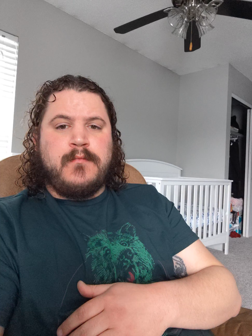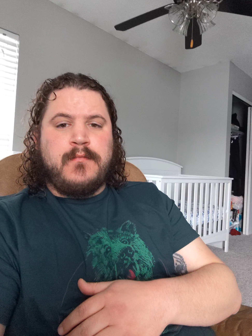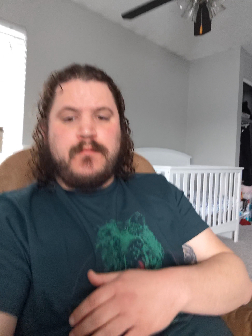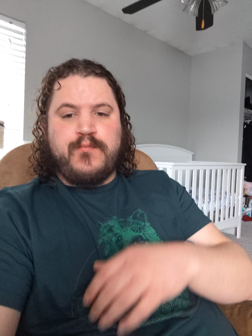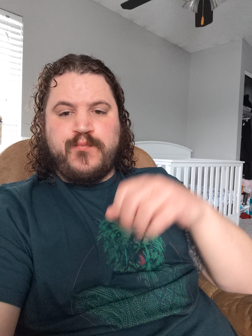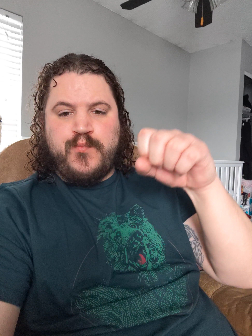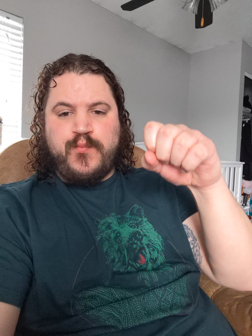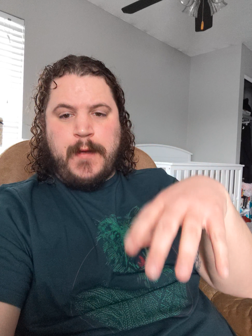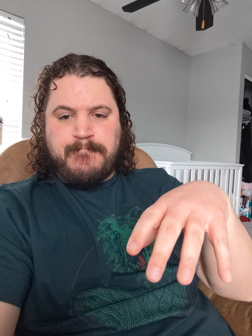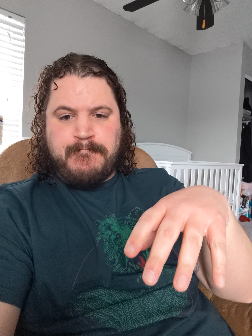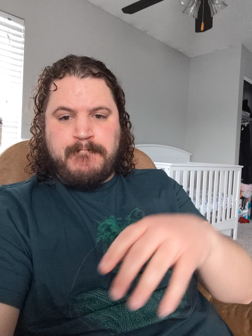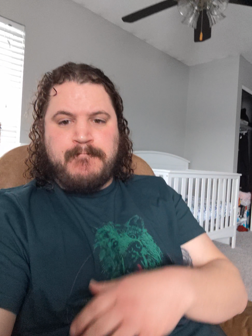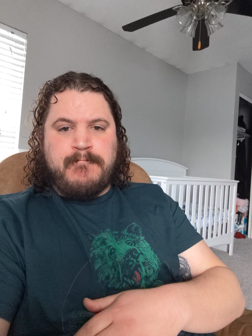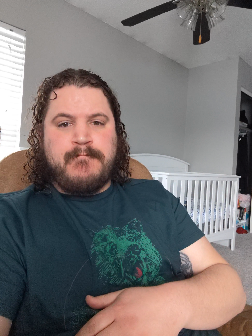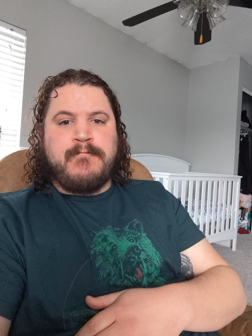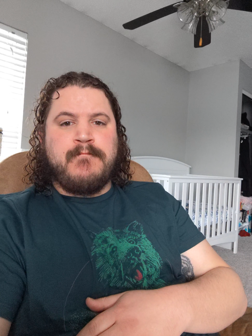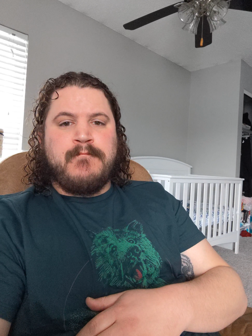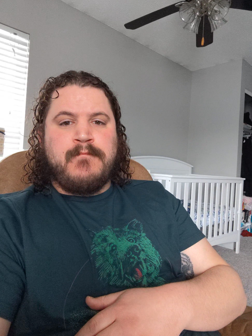drop